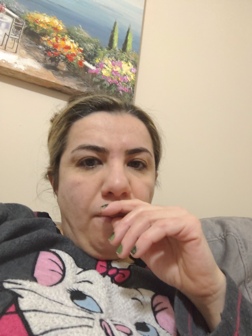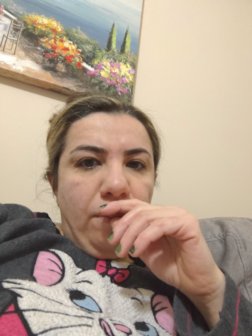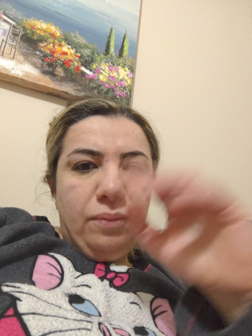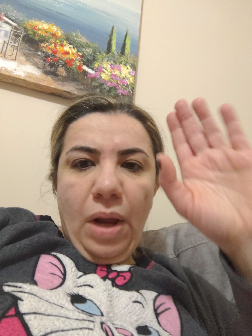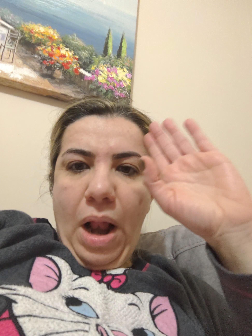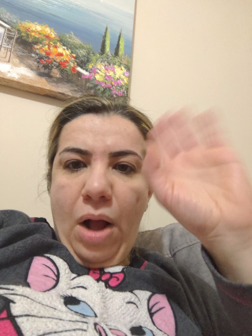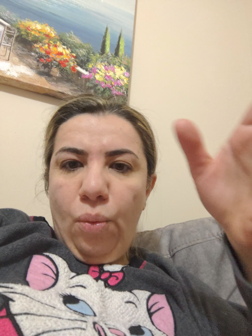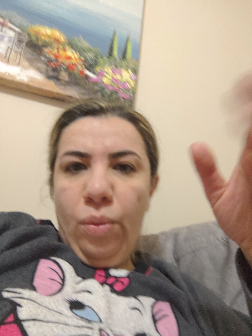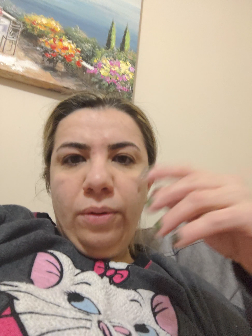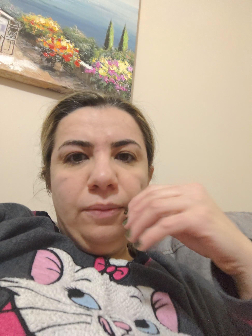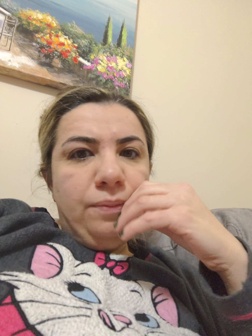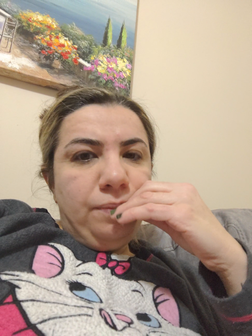hello